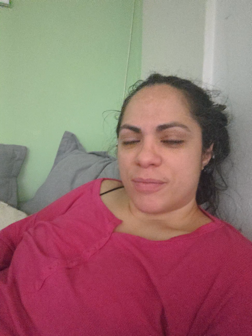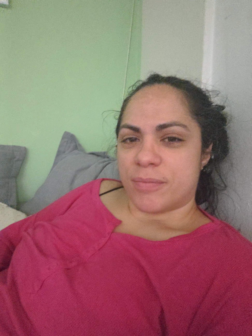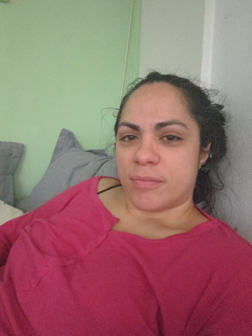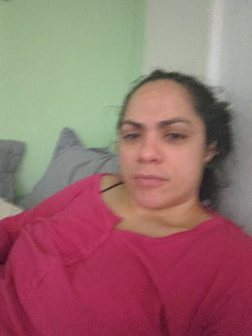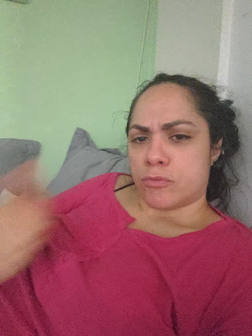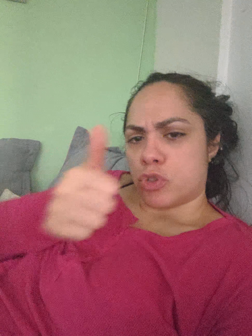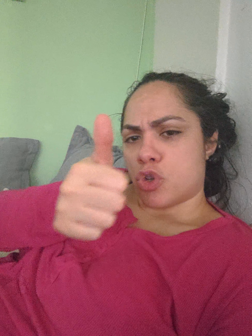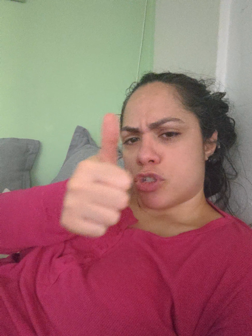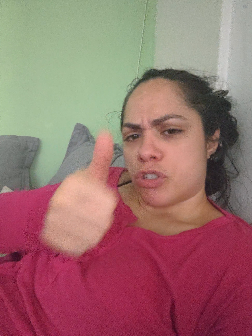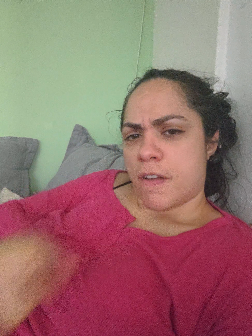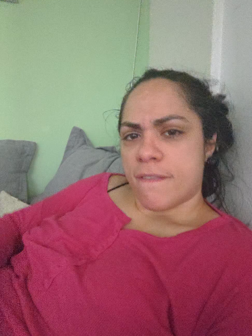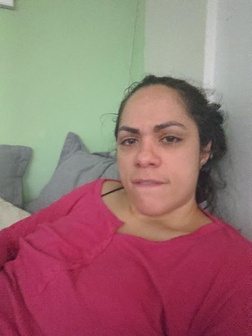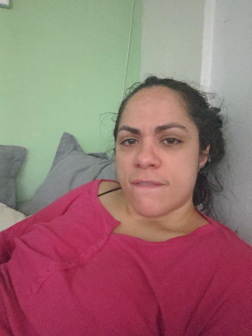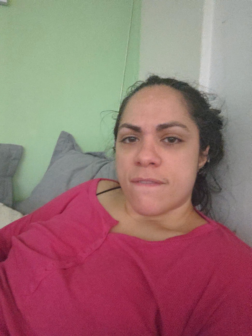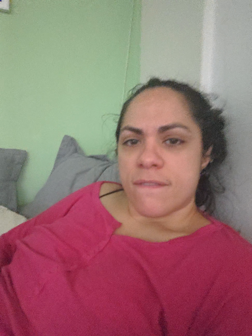yourself